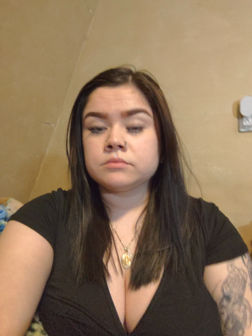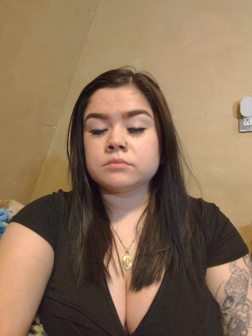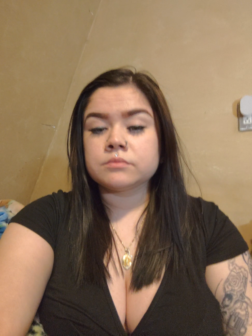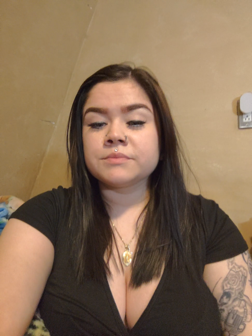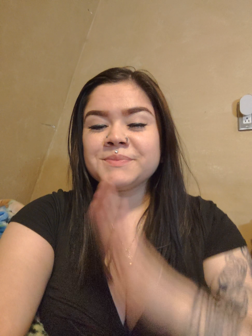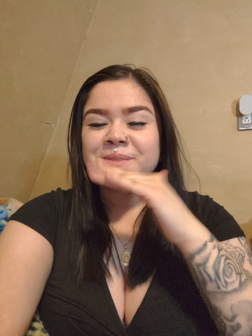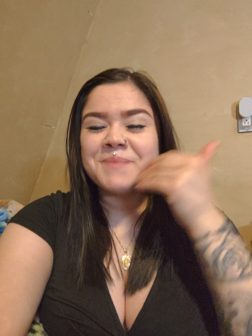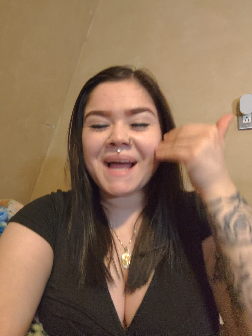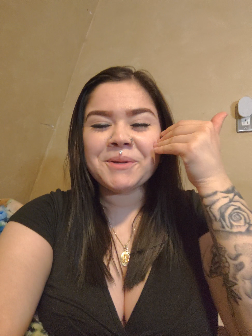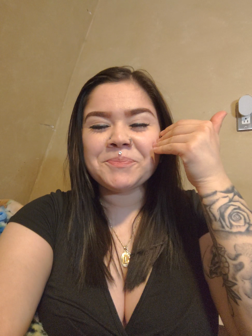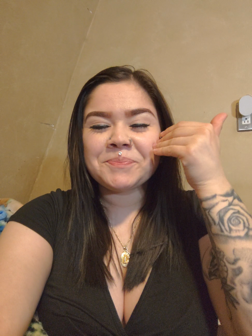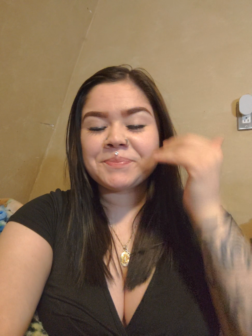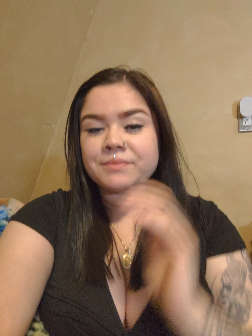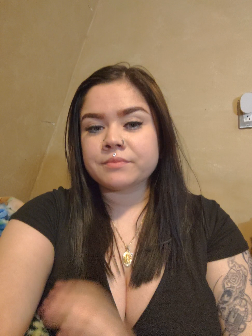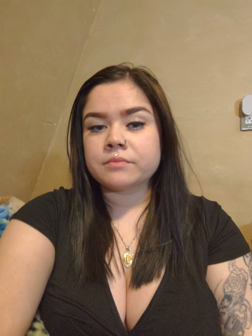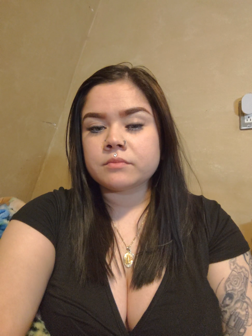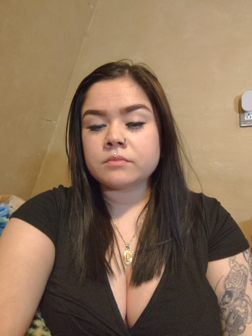smile